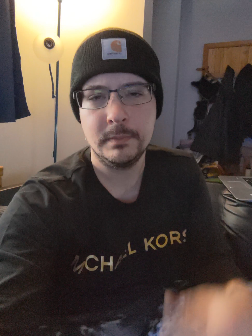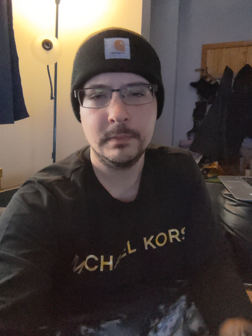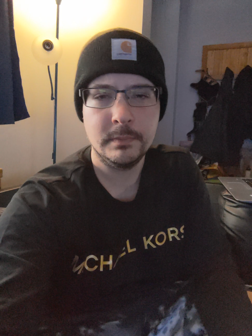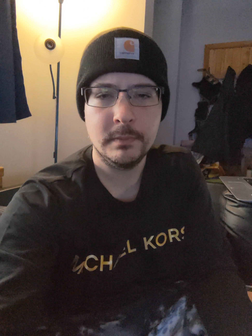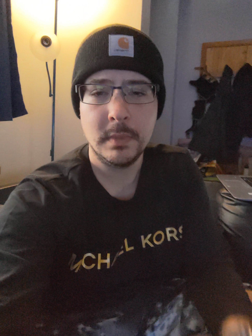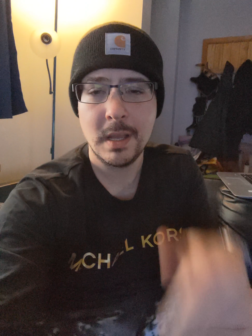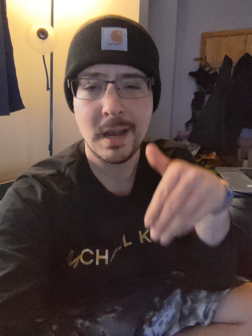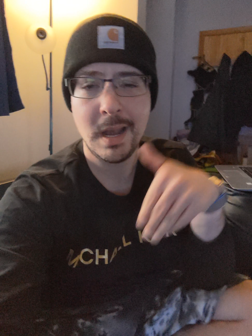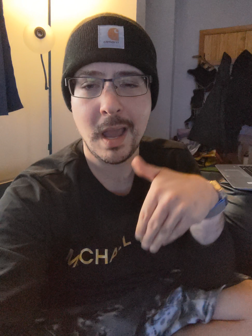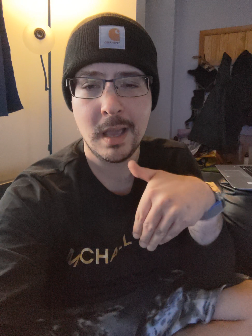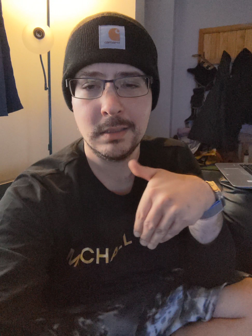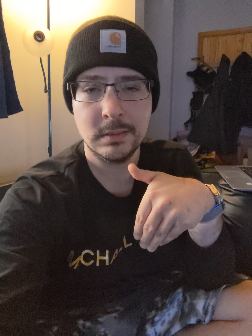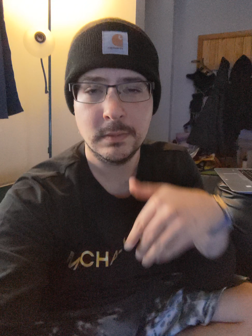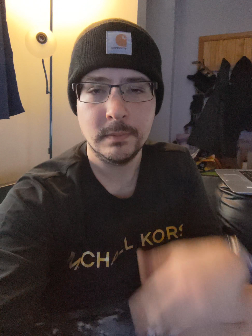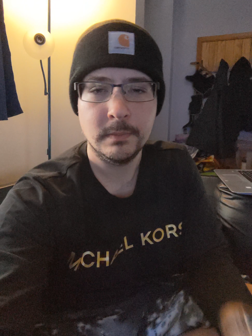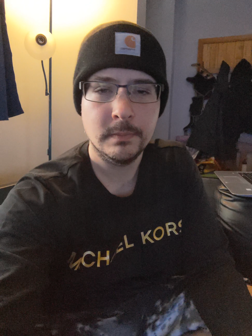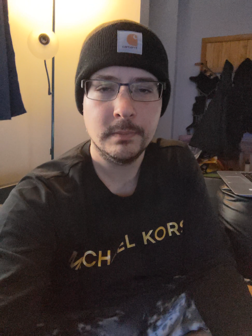night